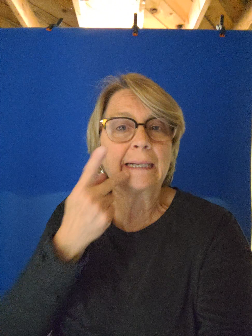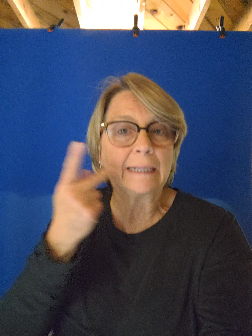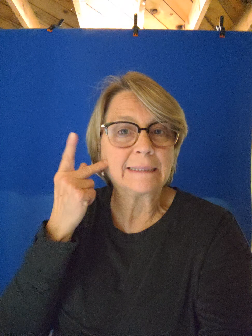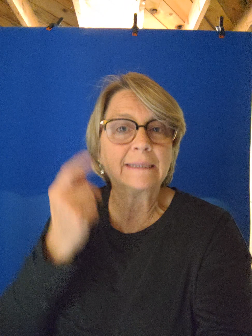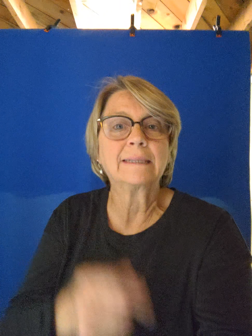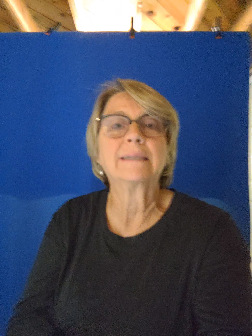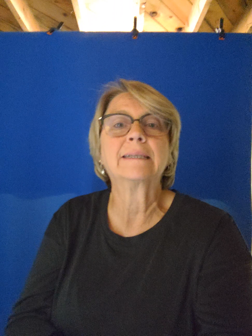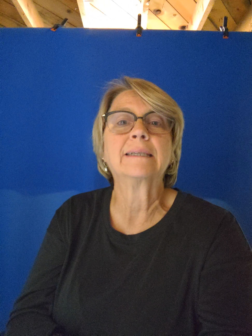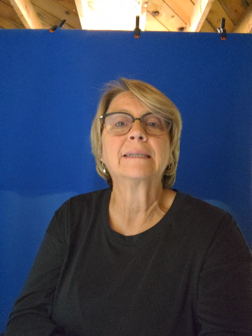kiss